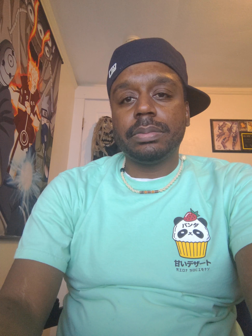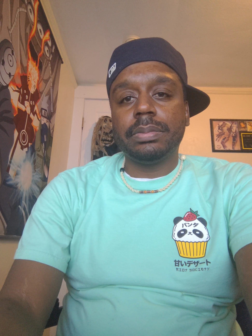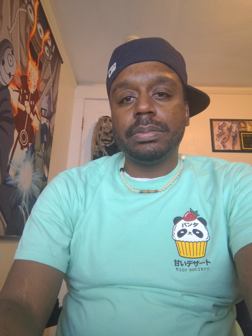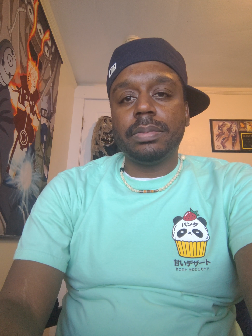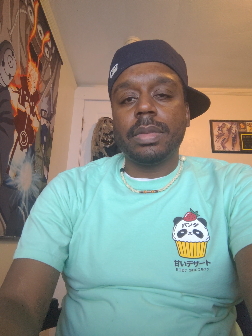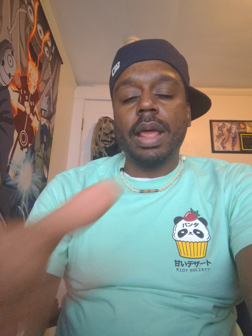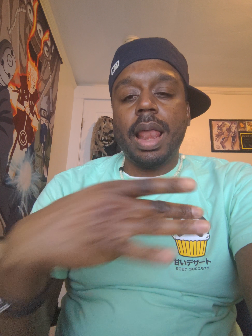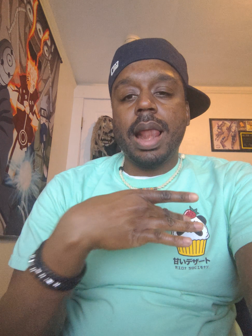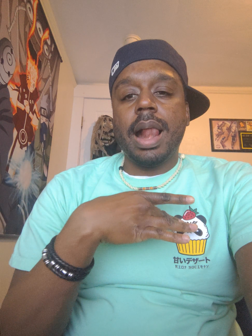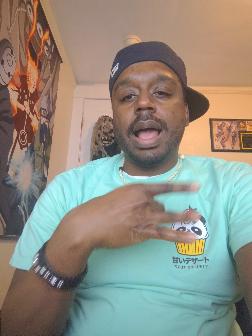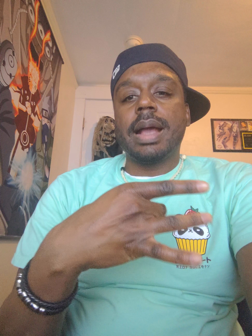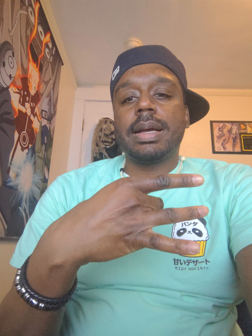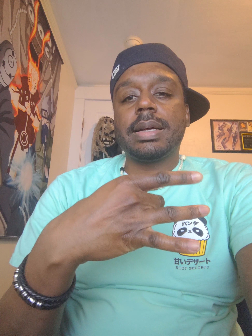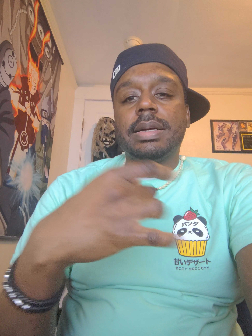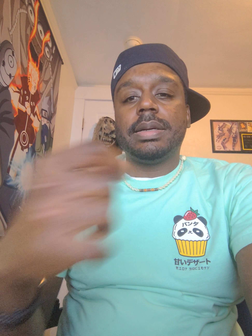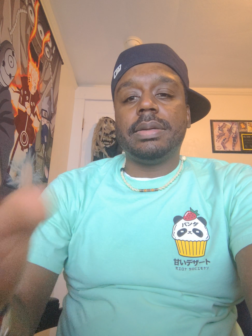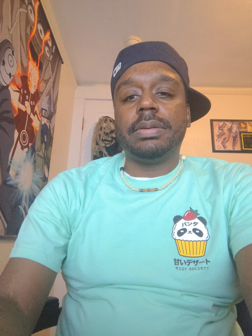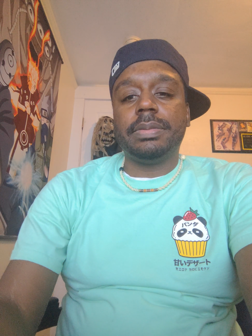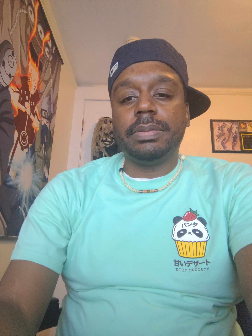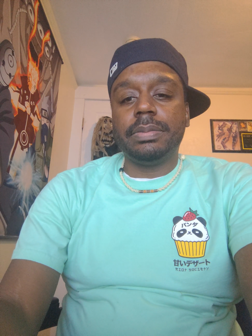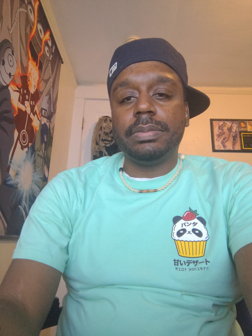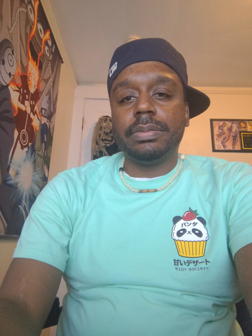like